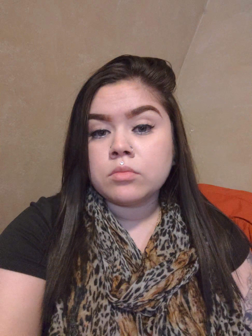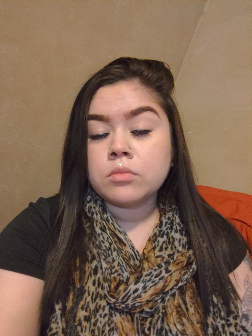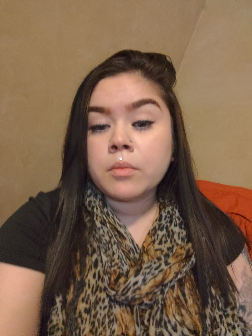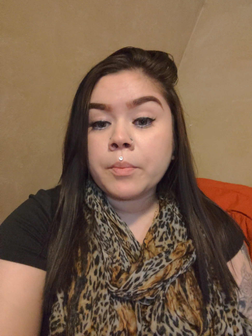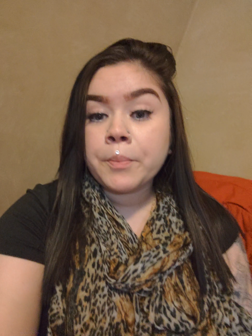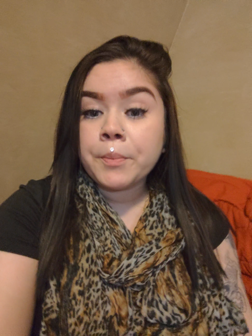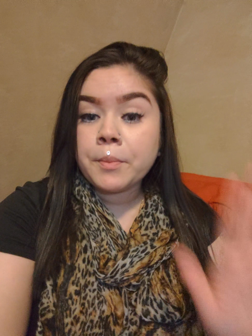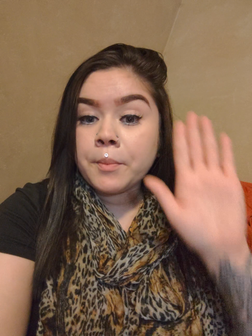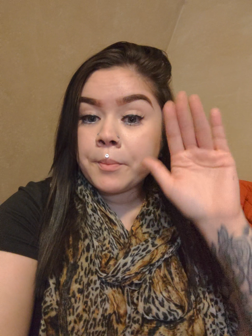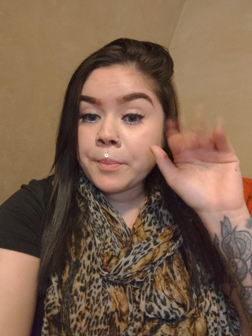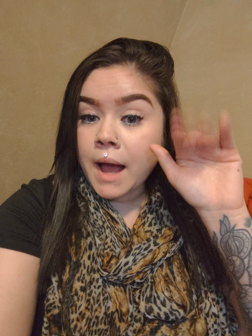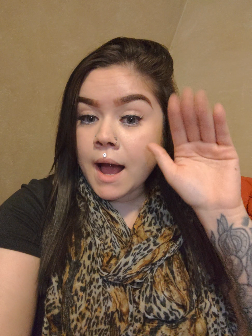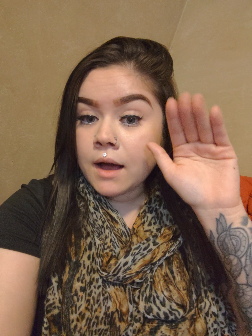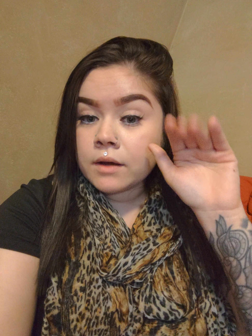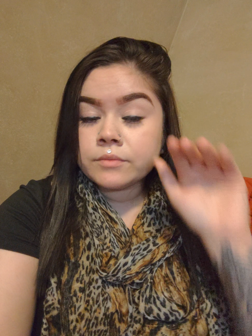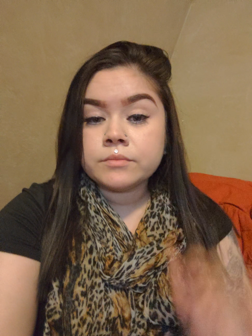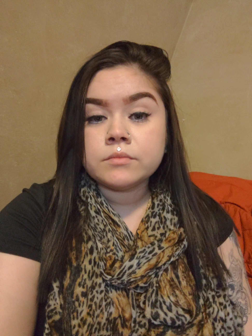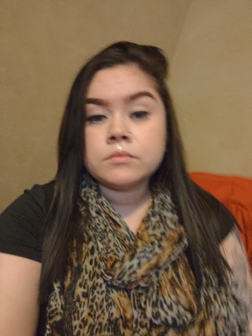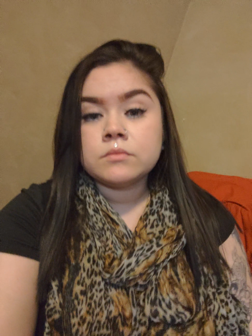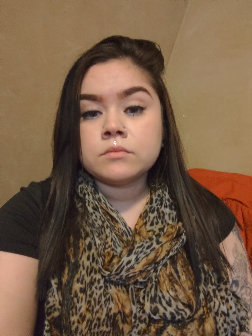bye